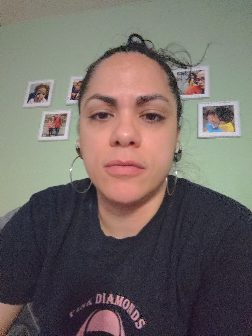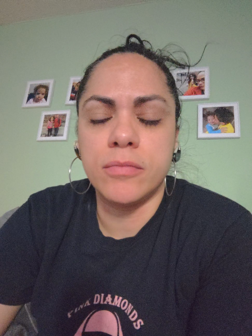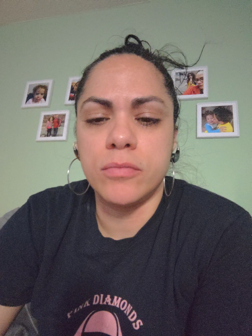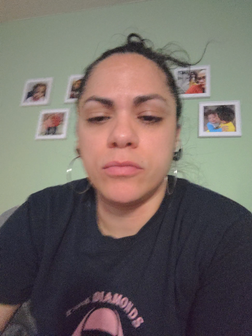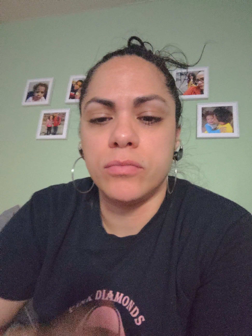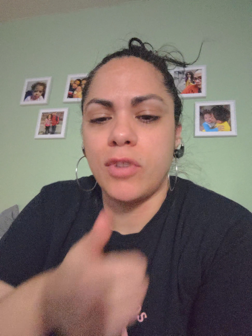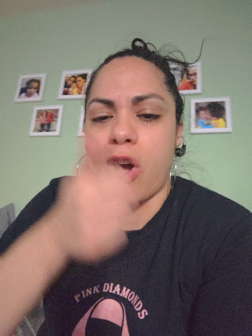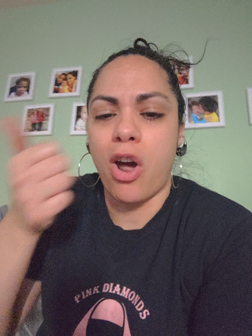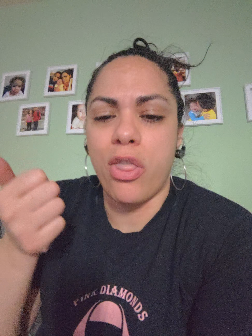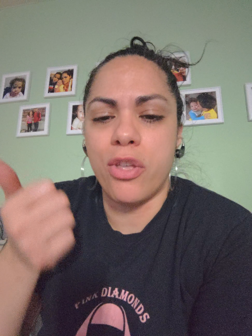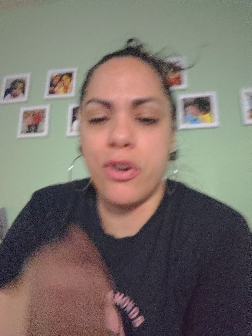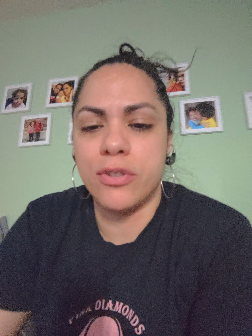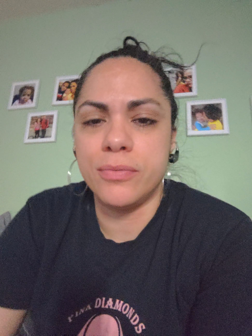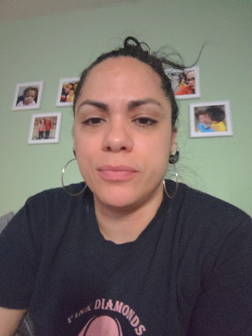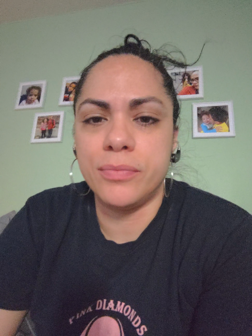another